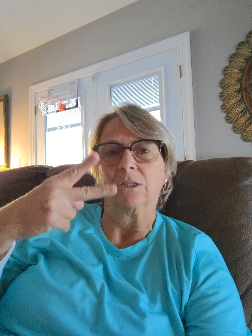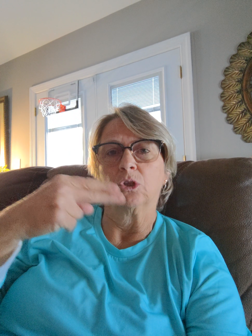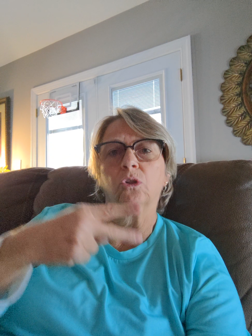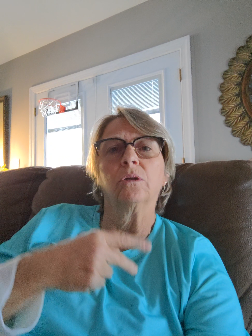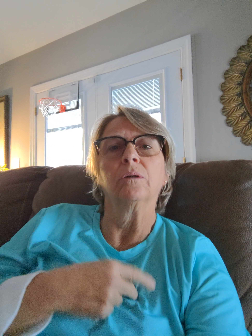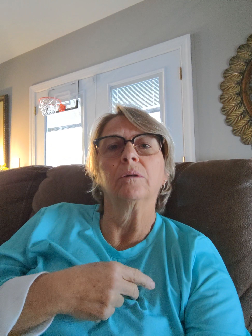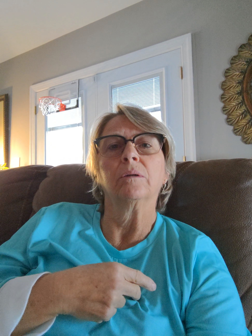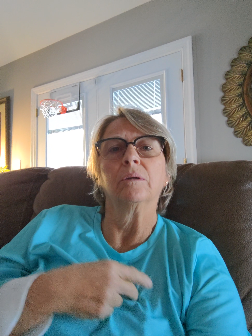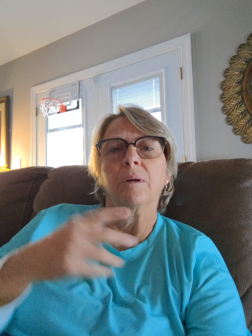scissors